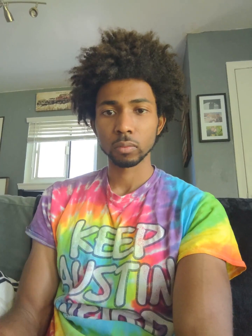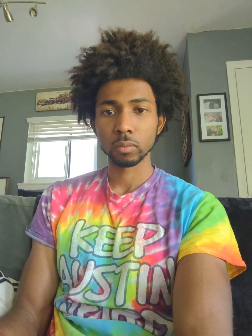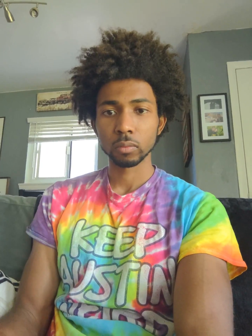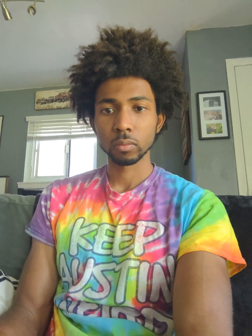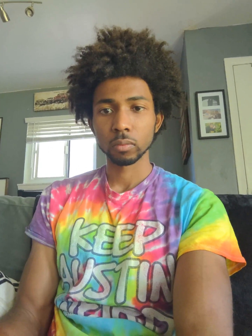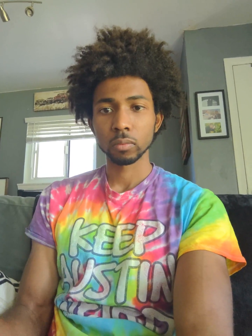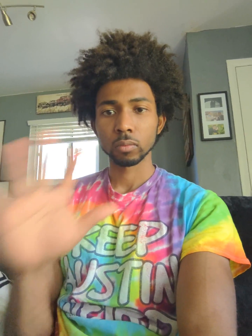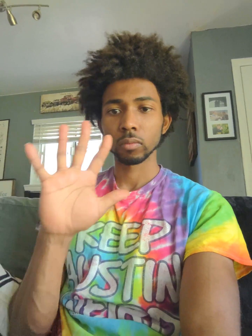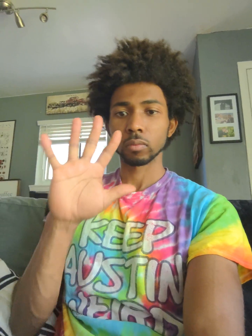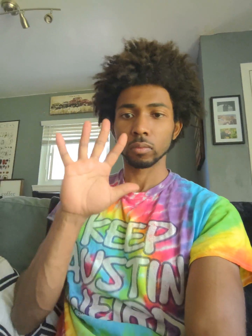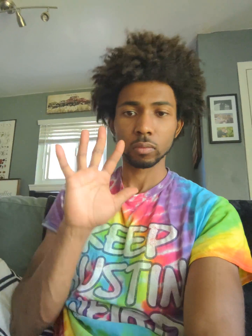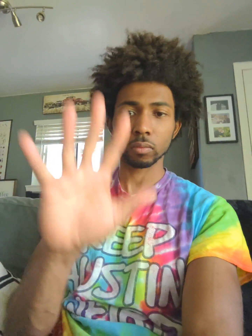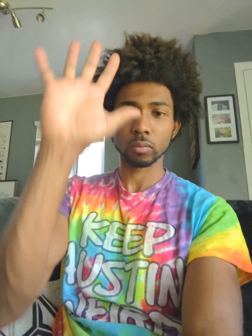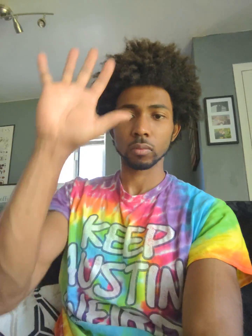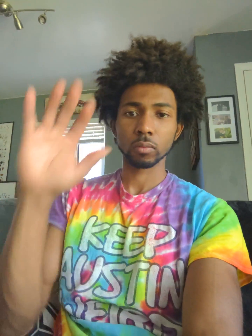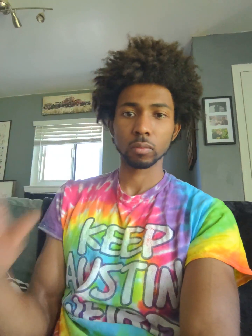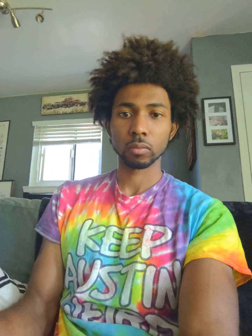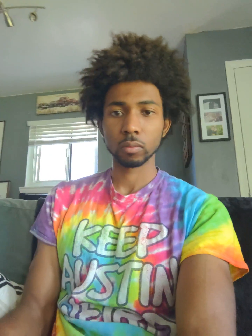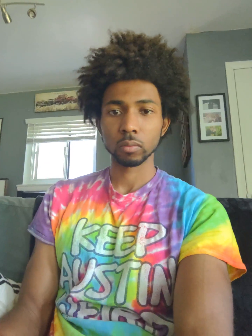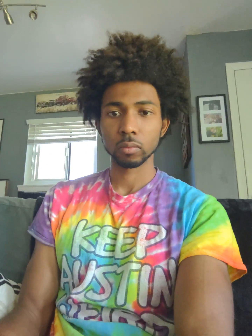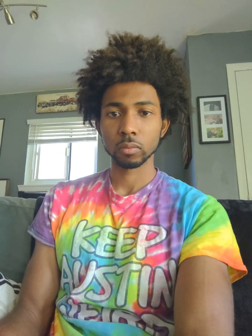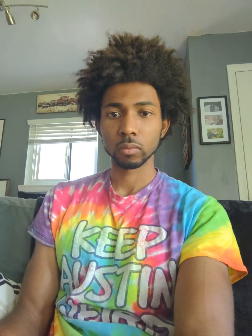give me five